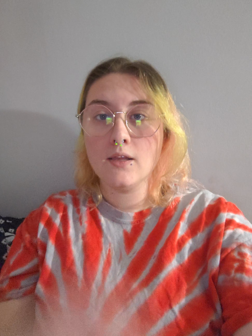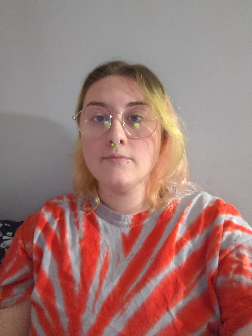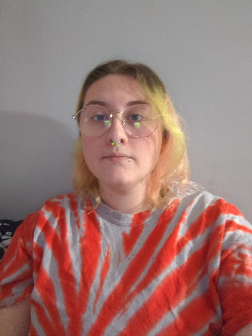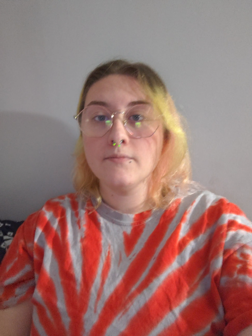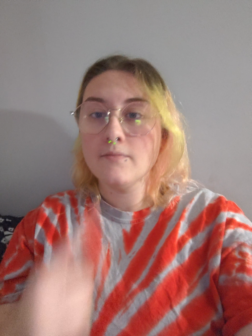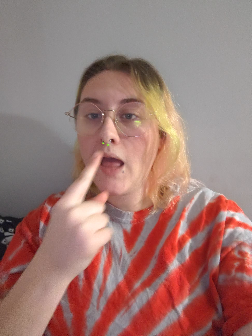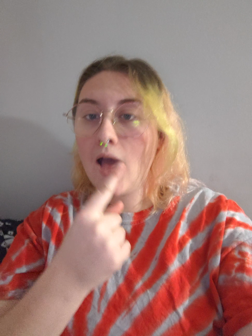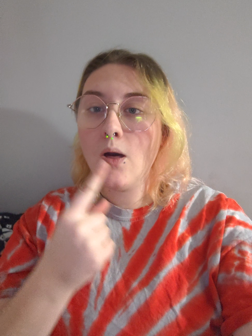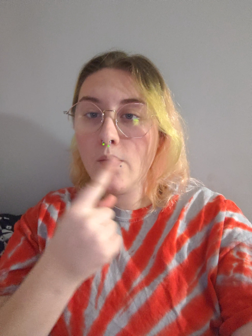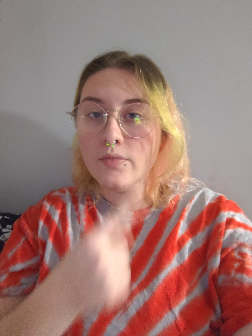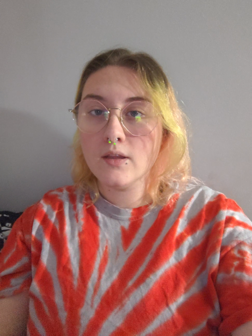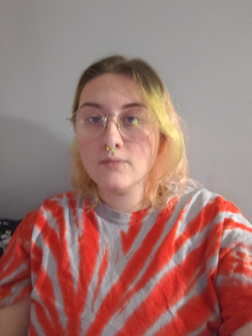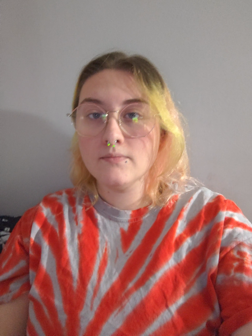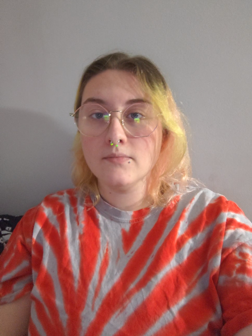mouth